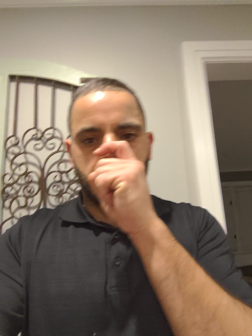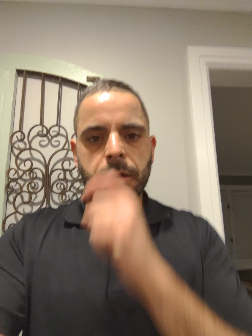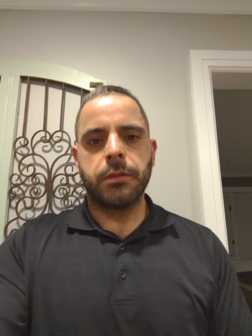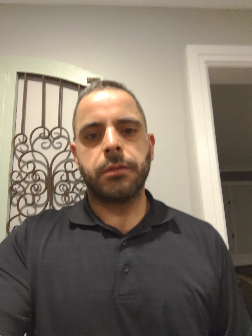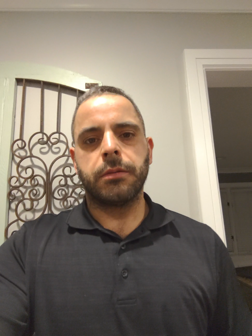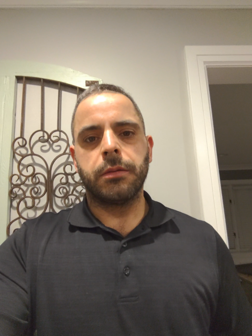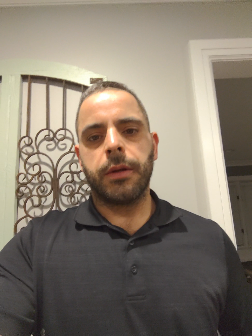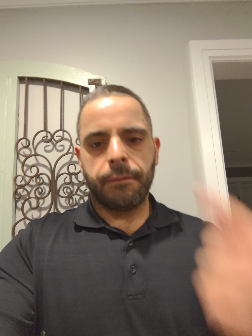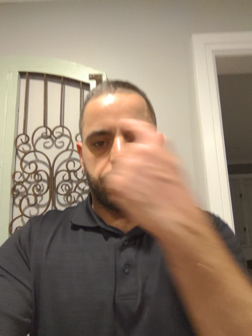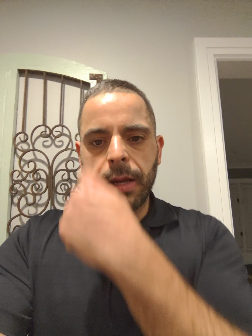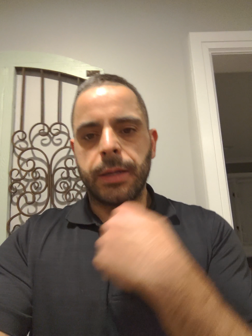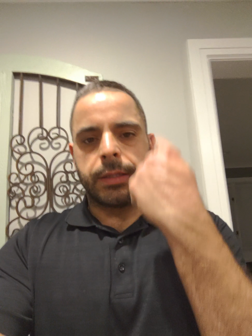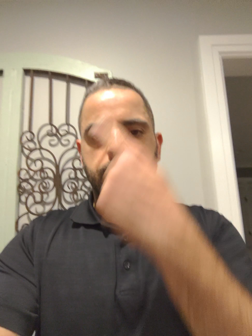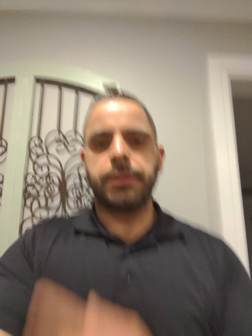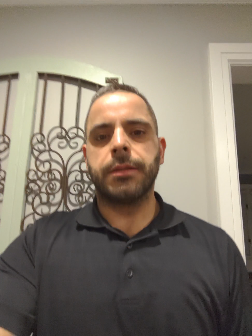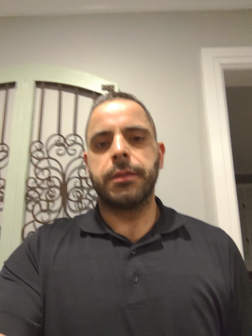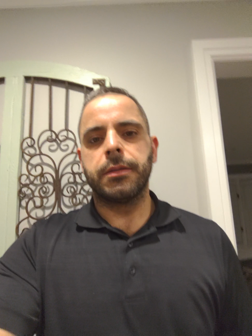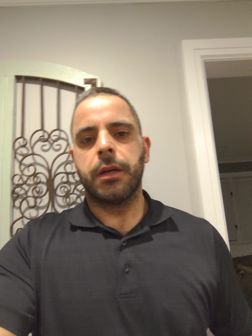face